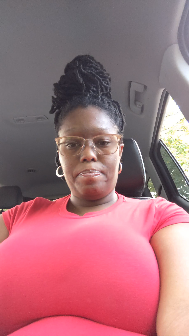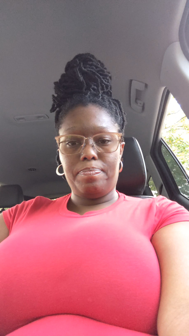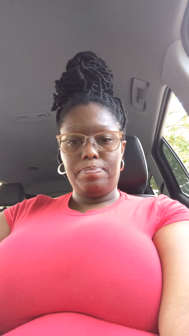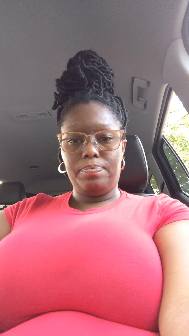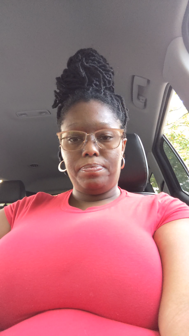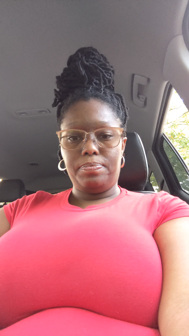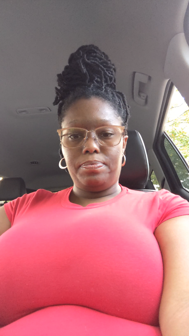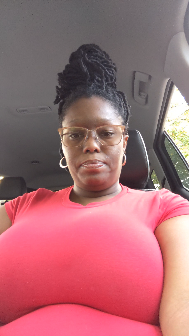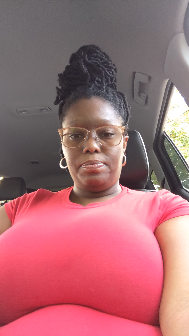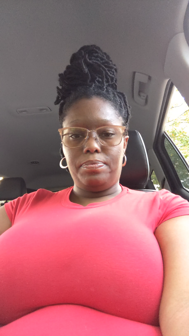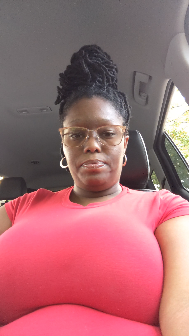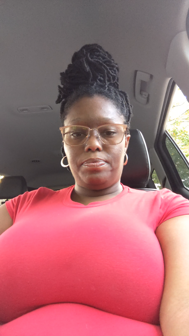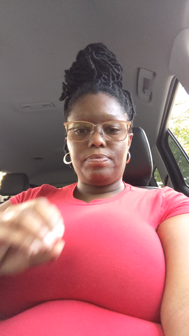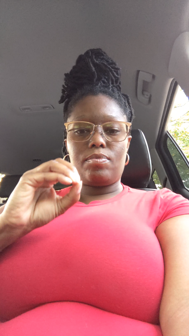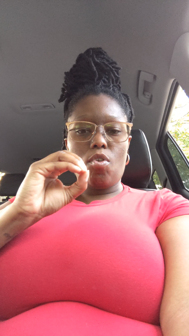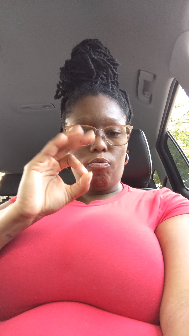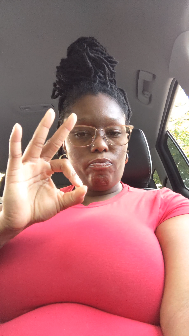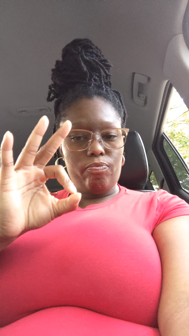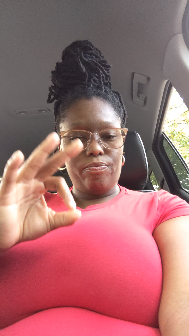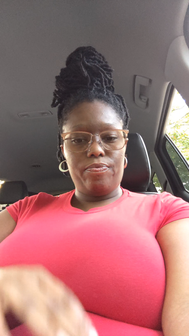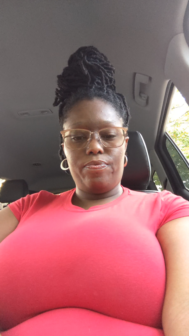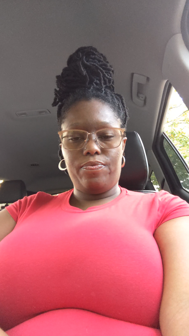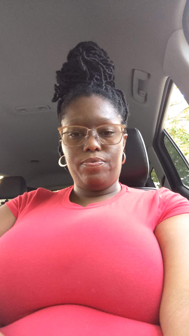off